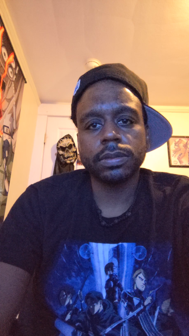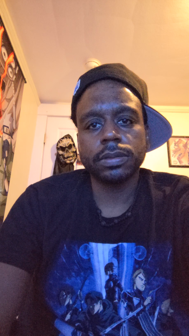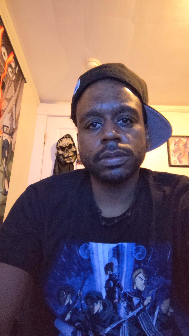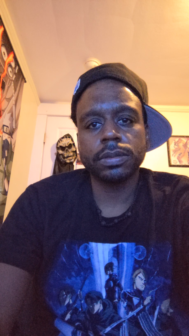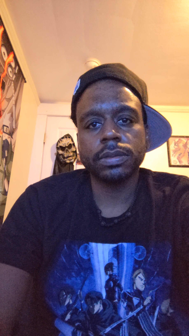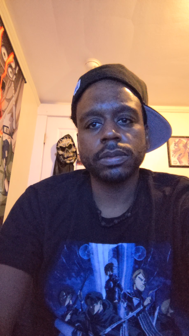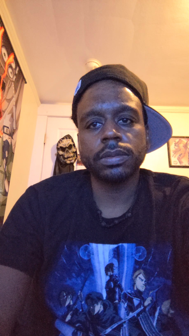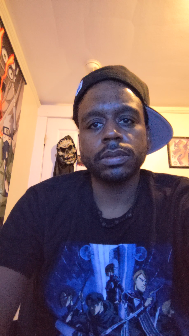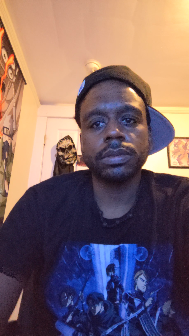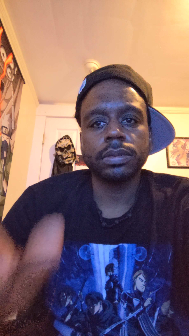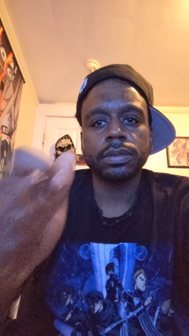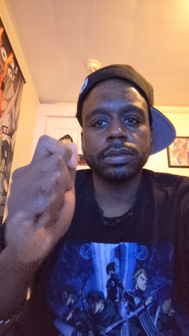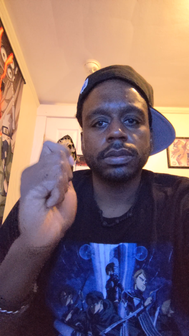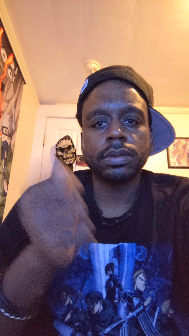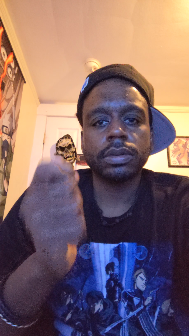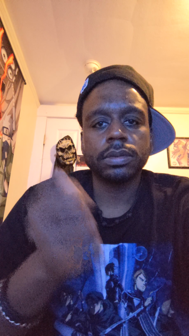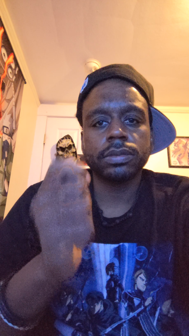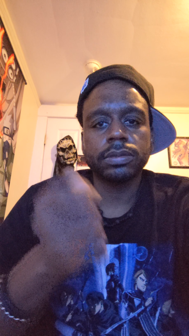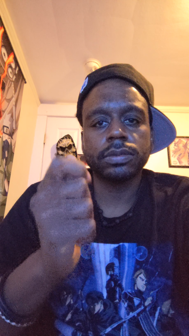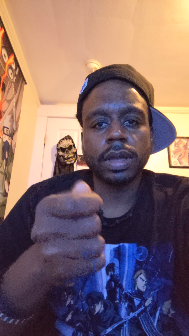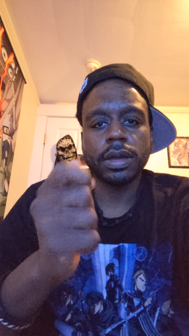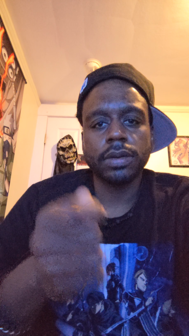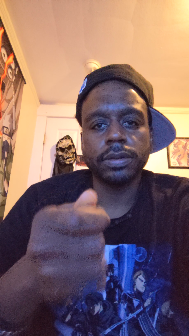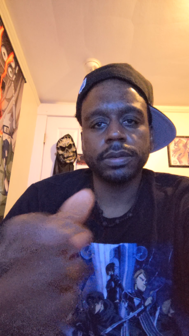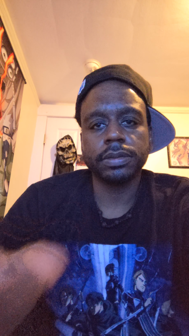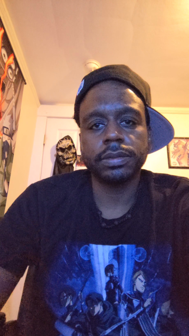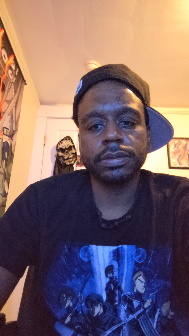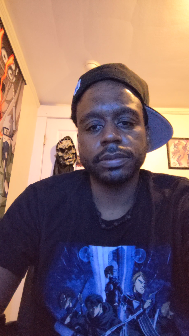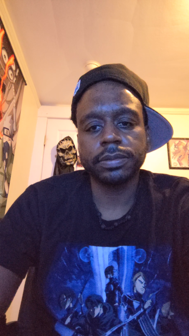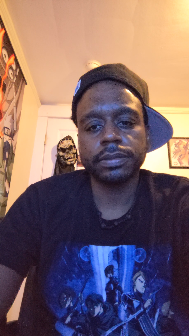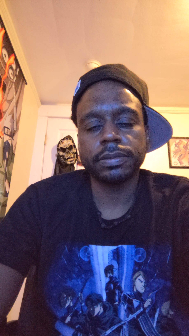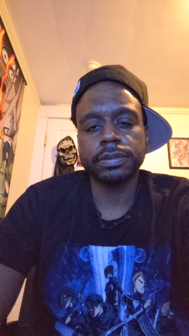cart